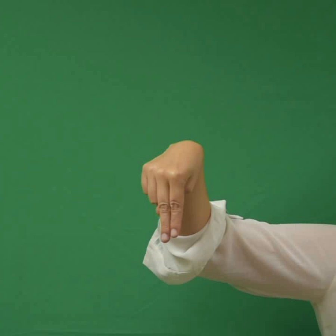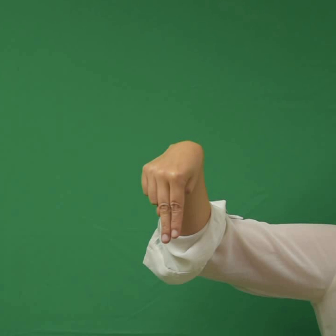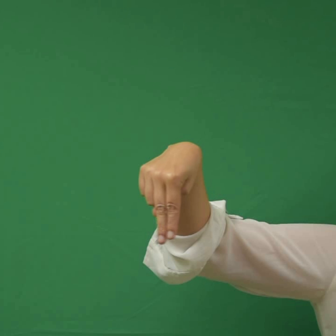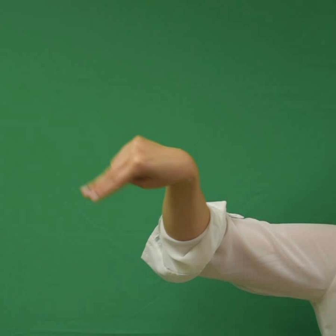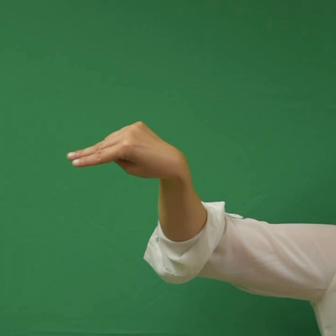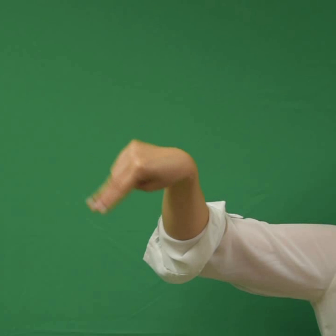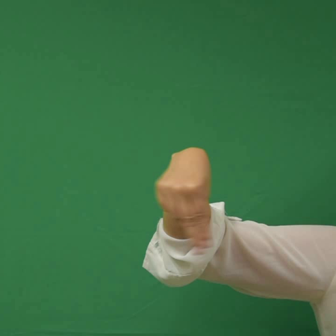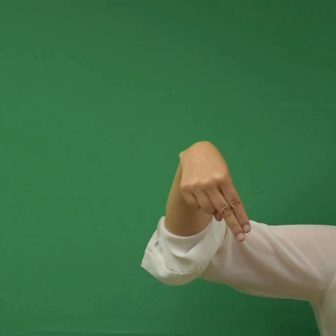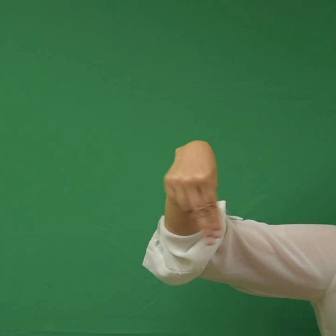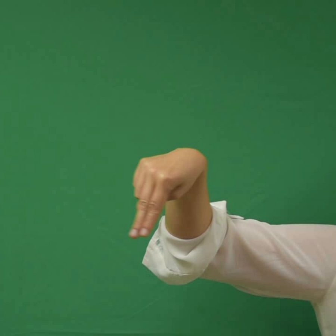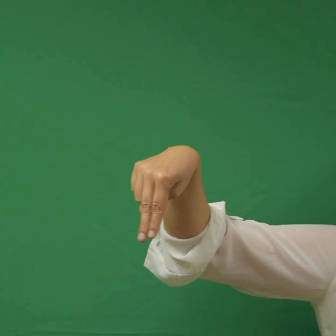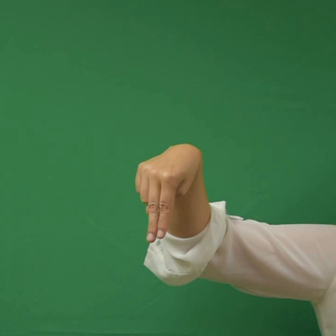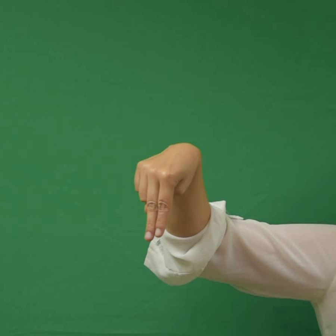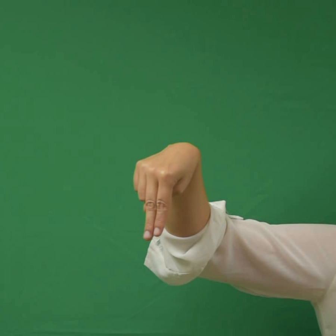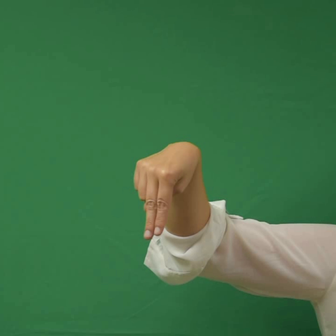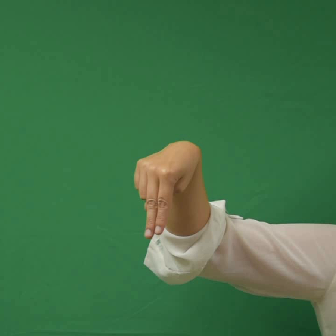Ñ